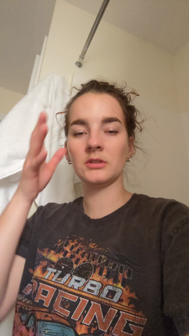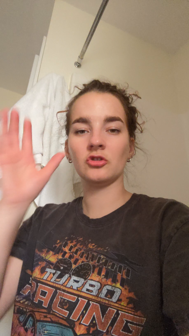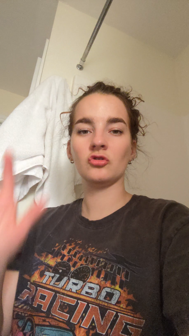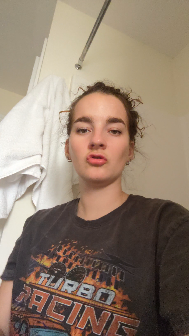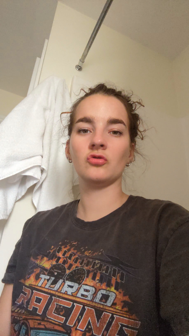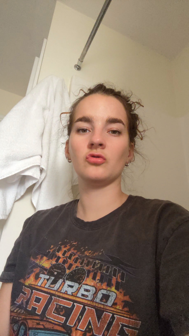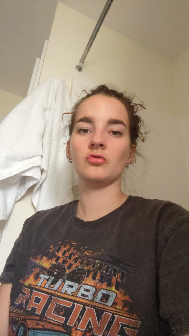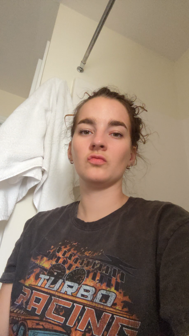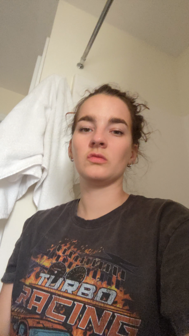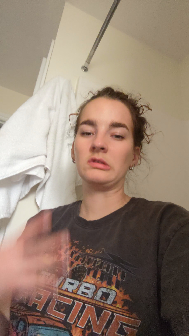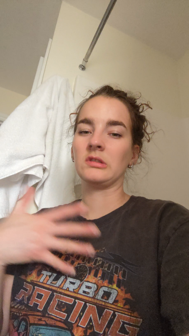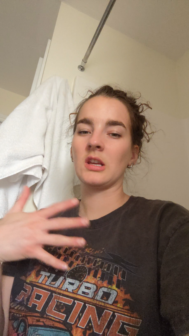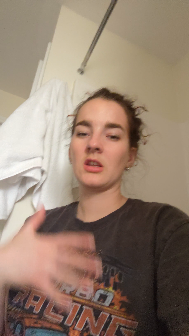scared